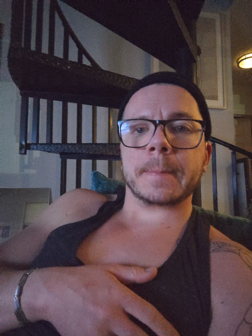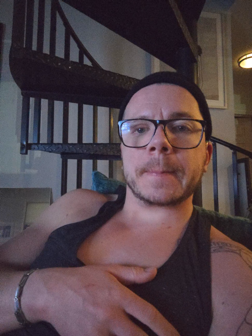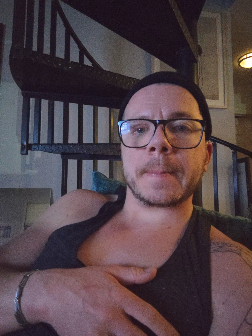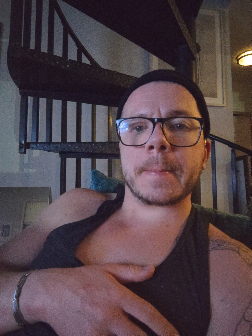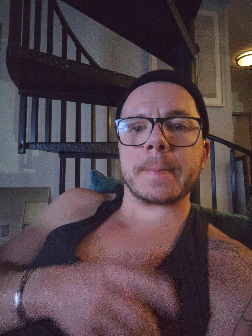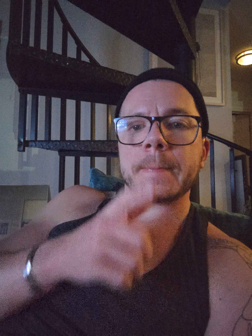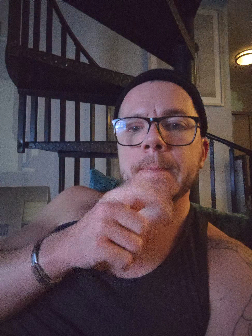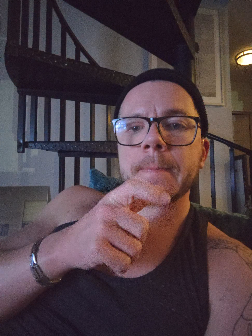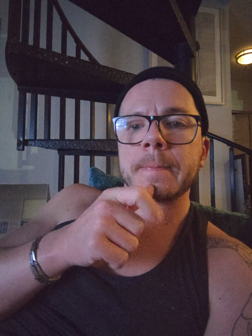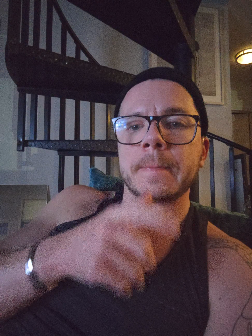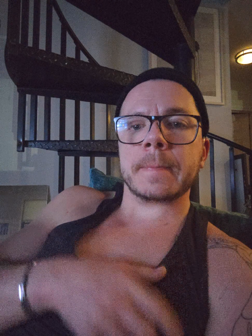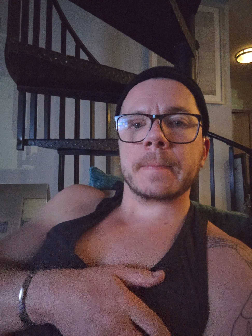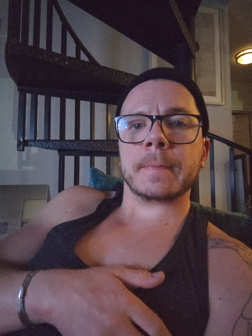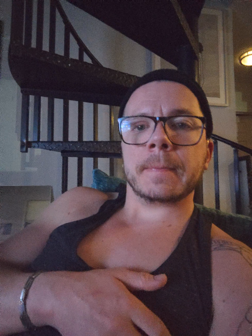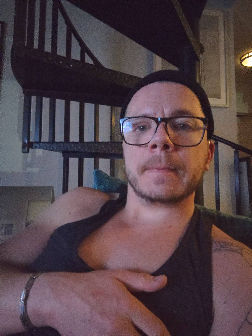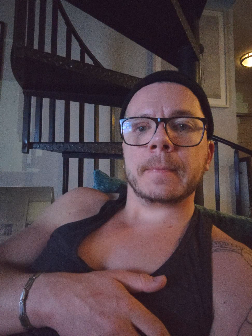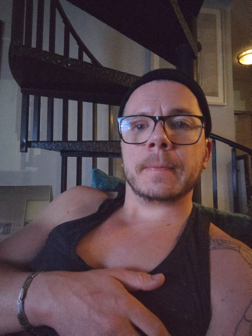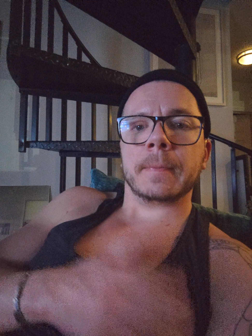who